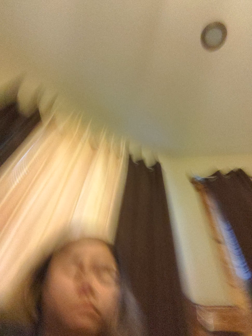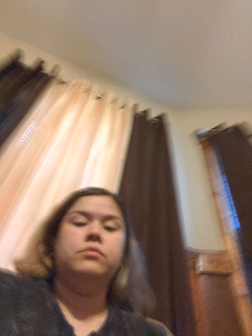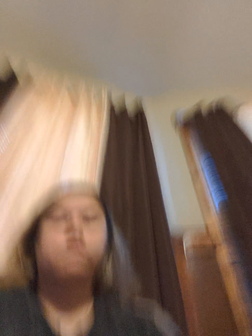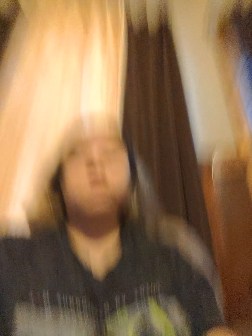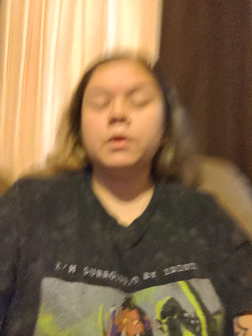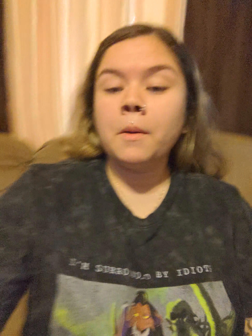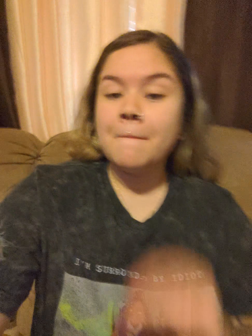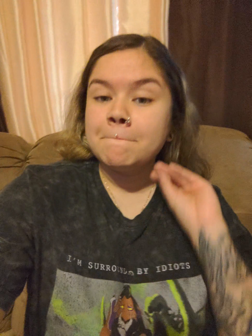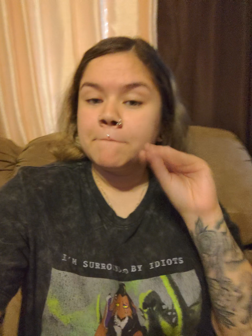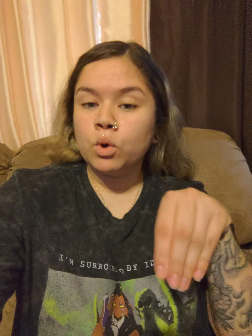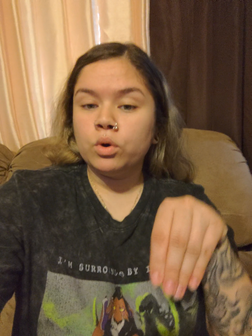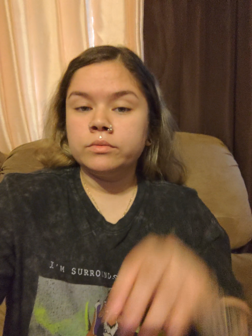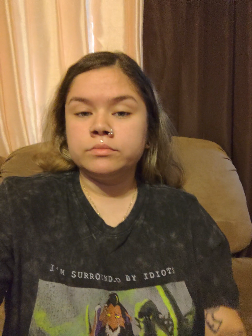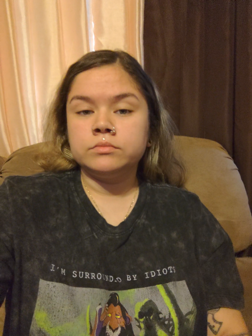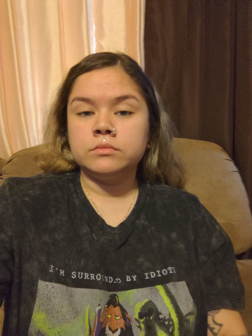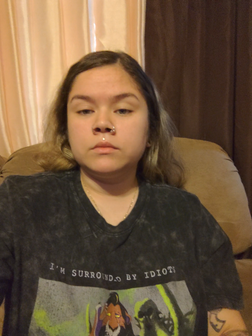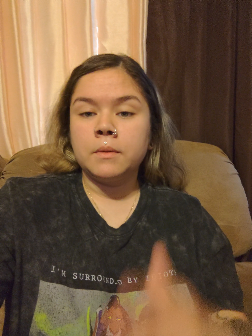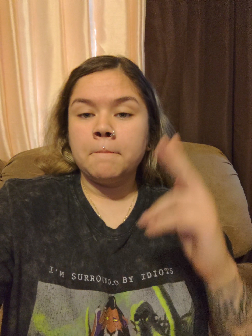put